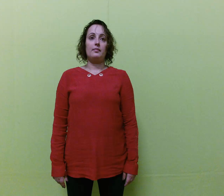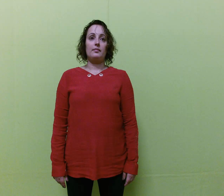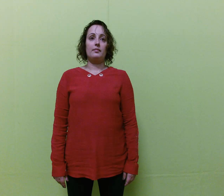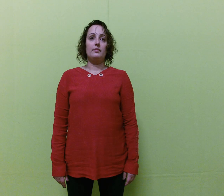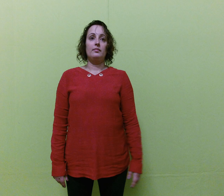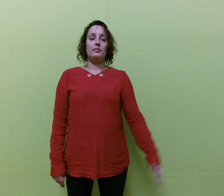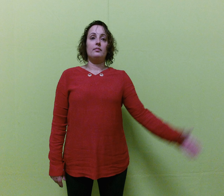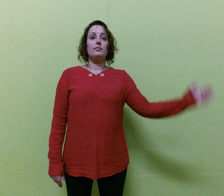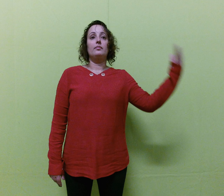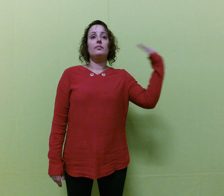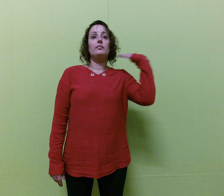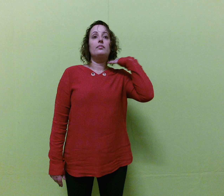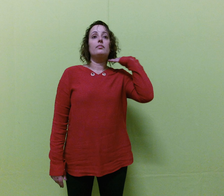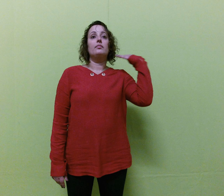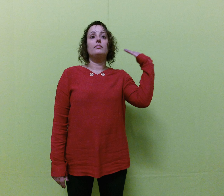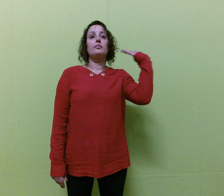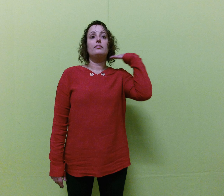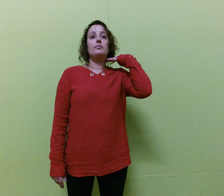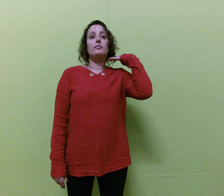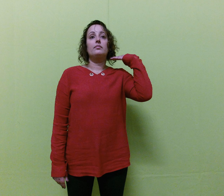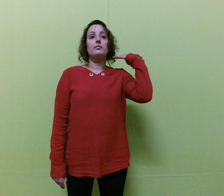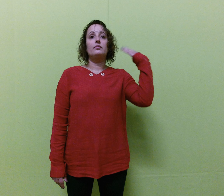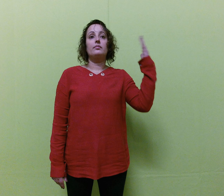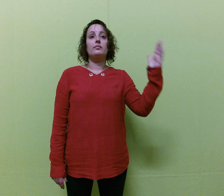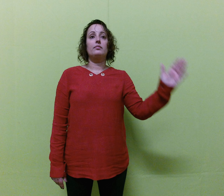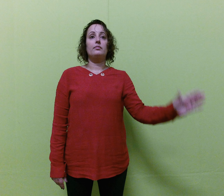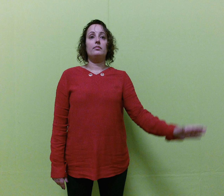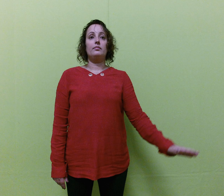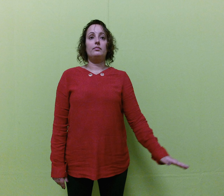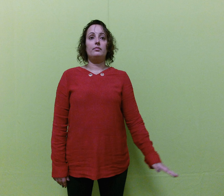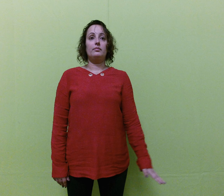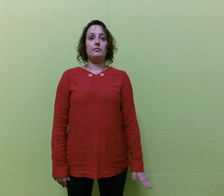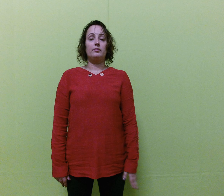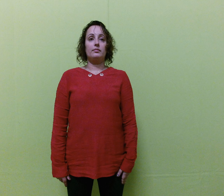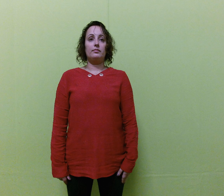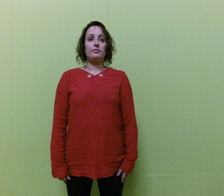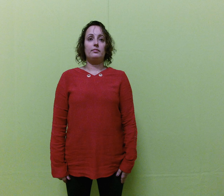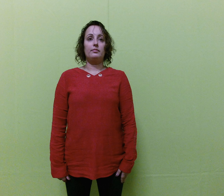banco